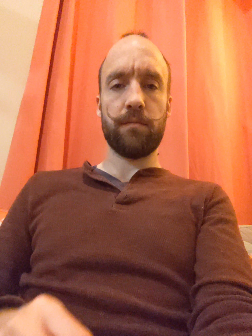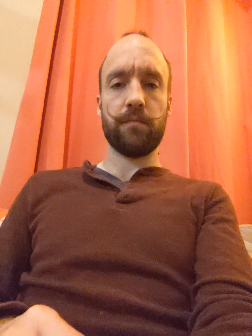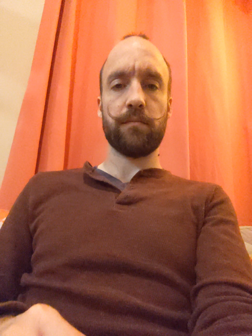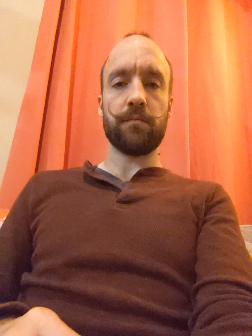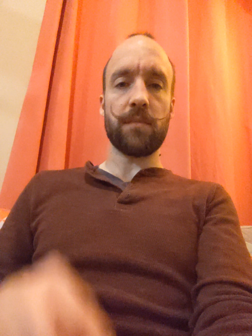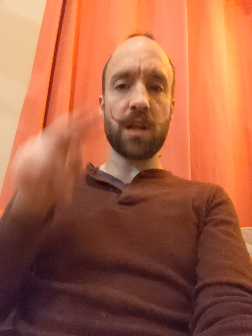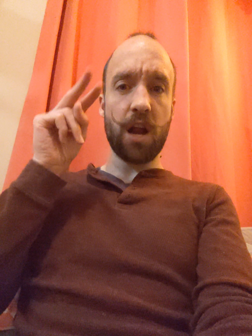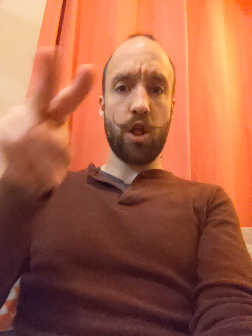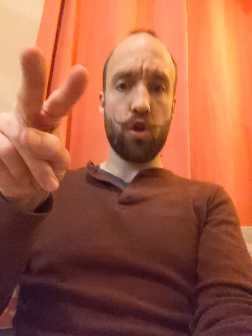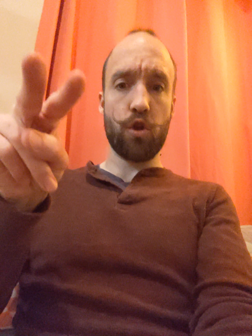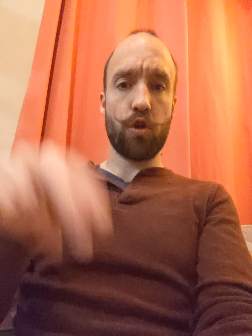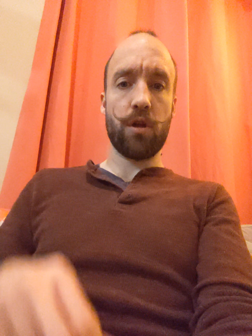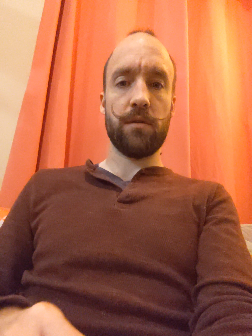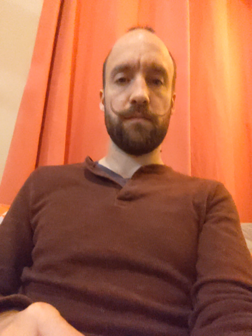look